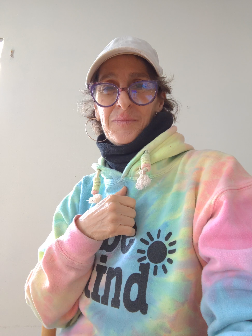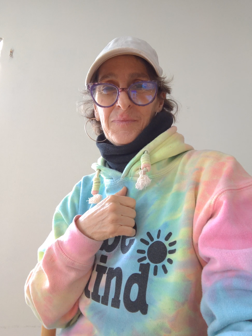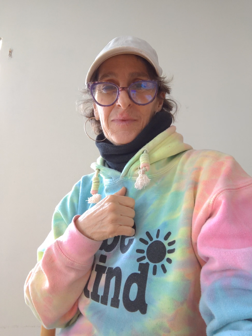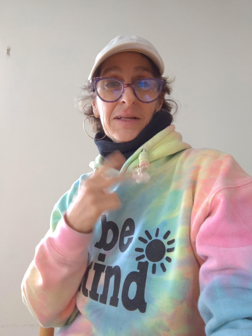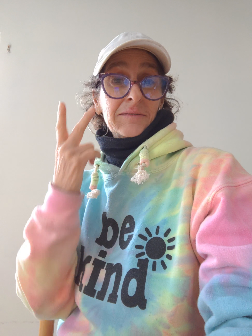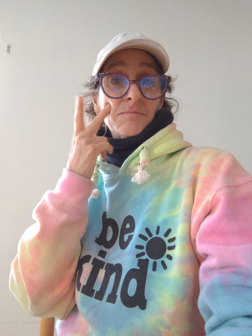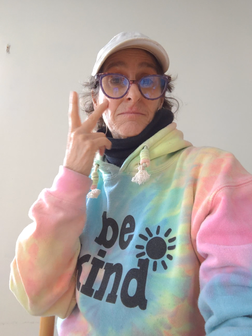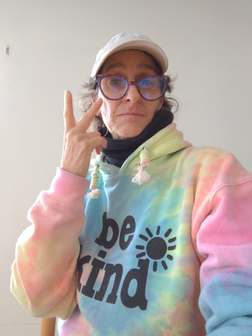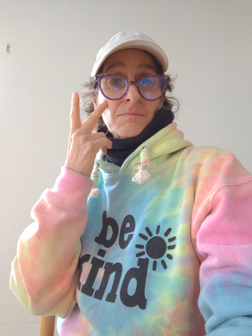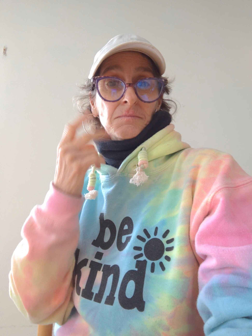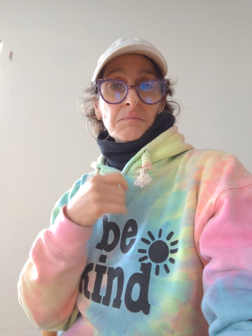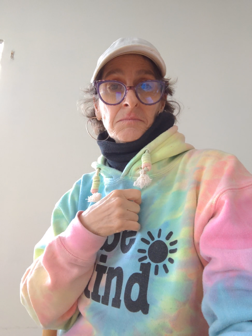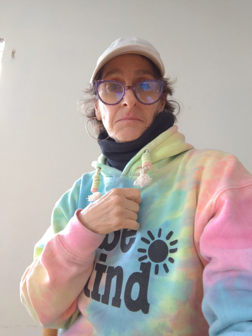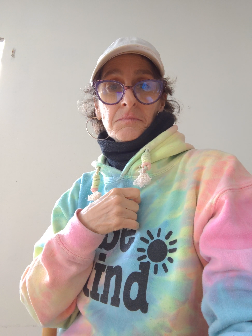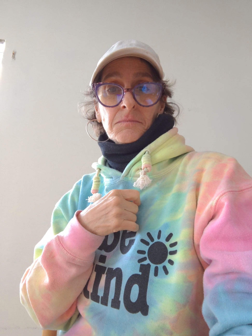see